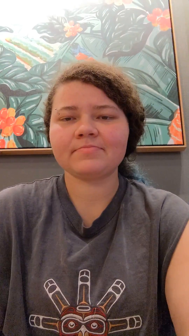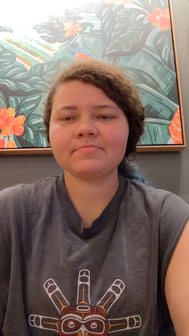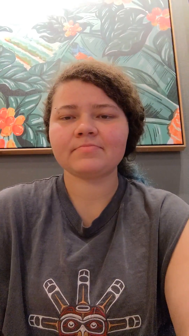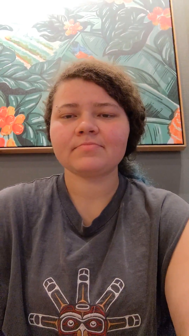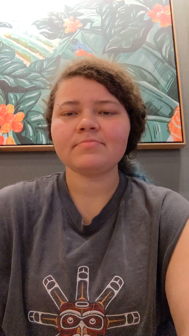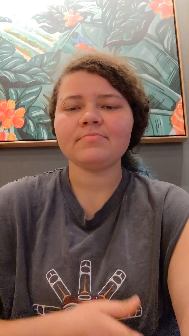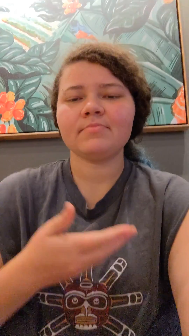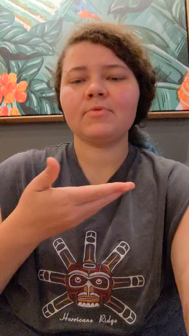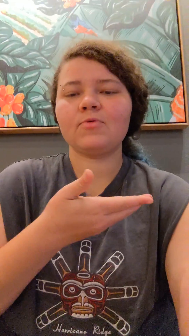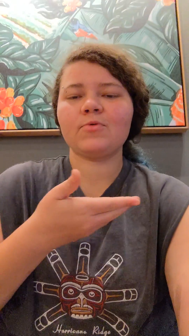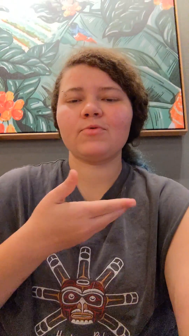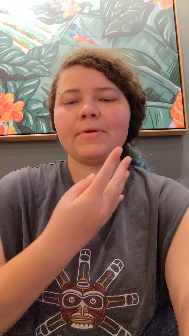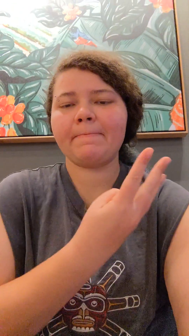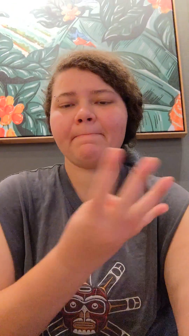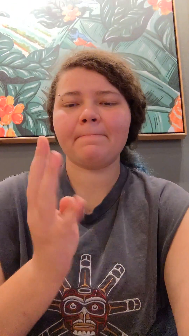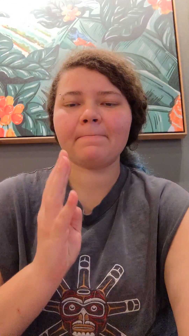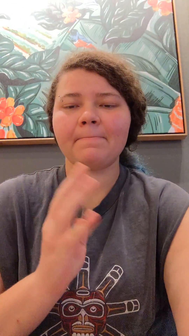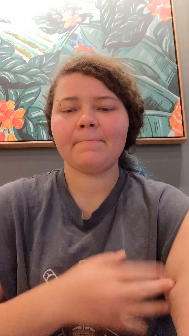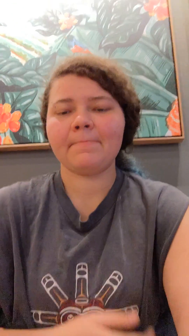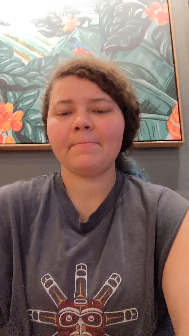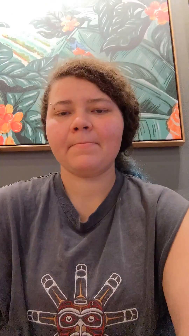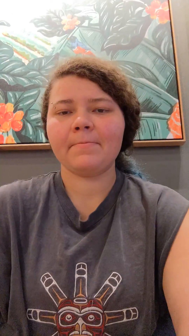crib